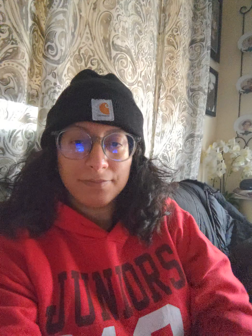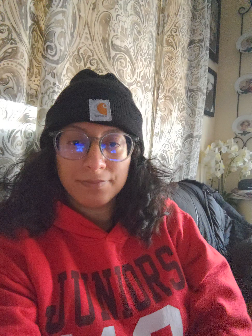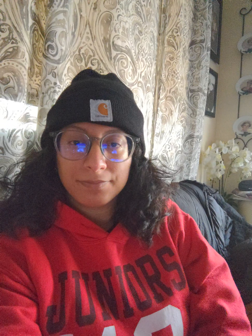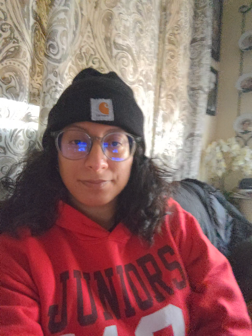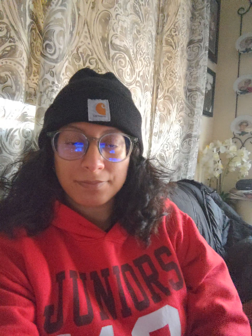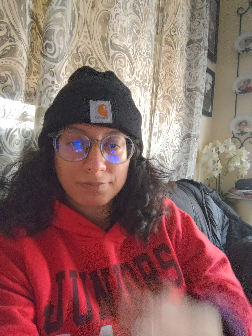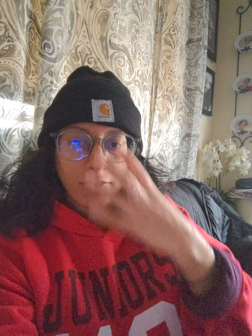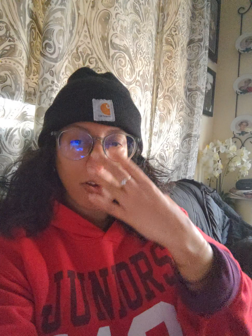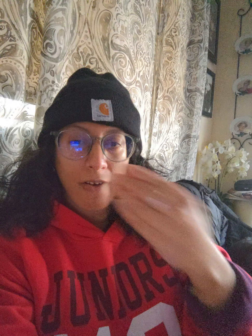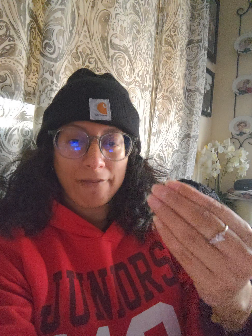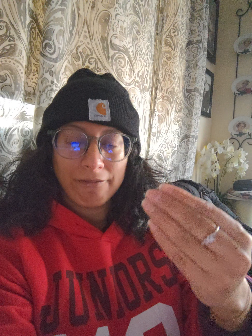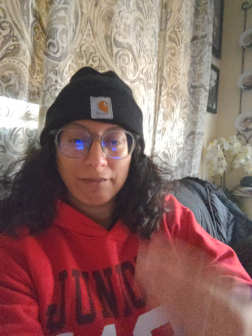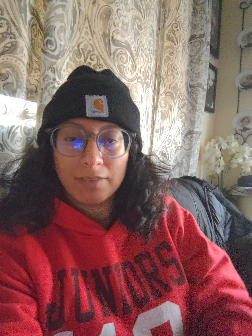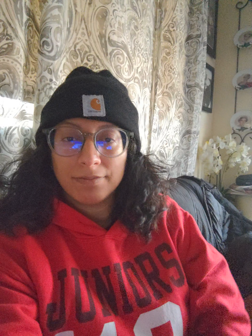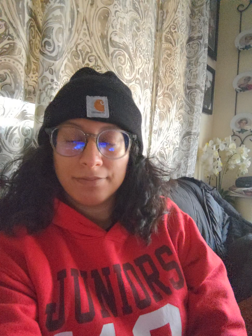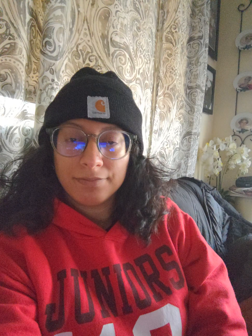wolf